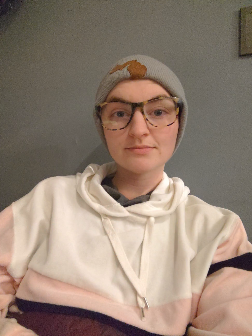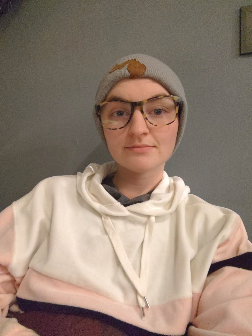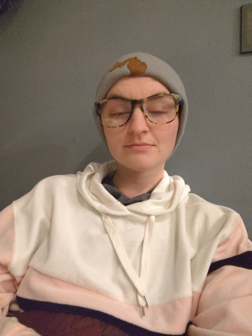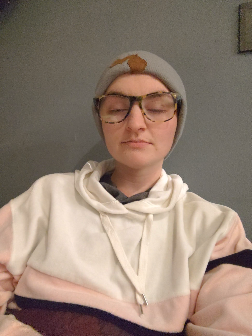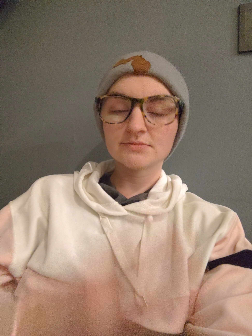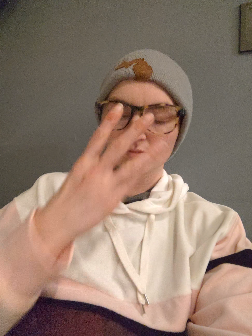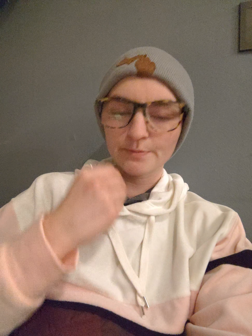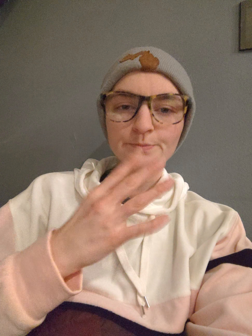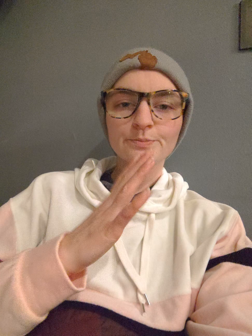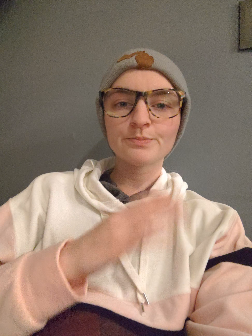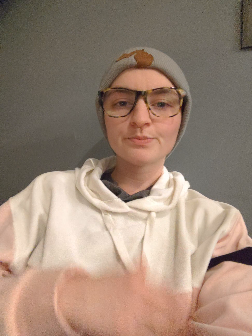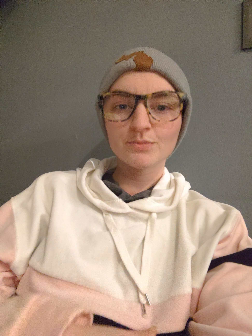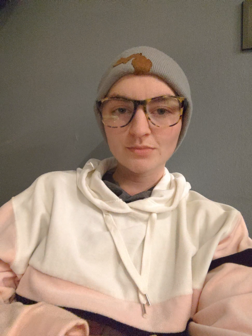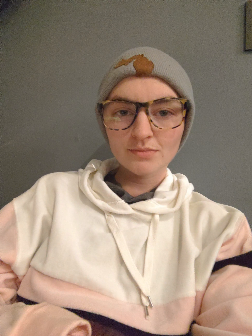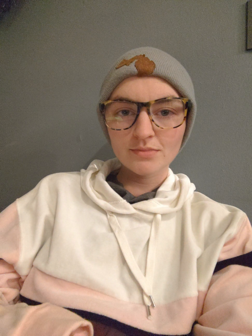nap